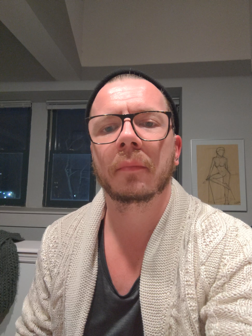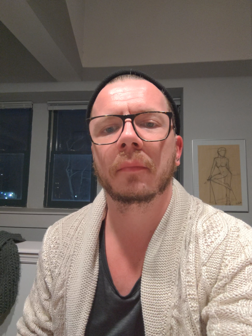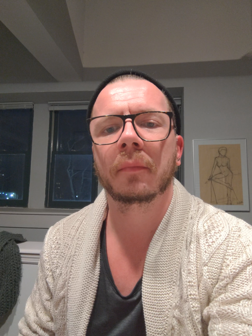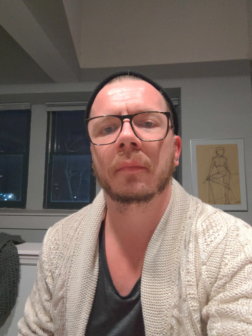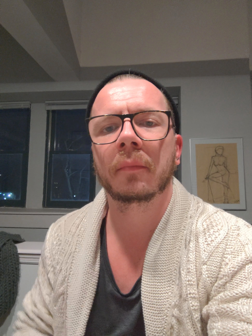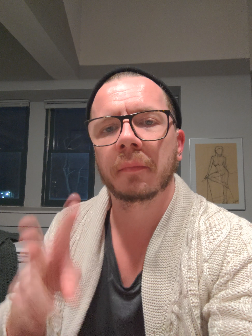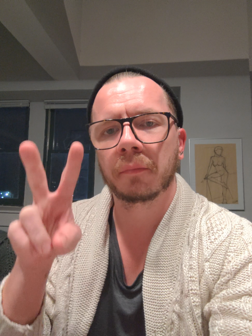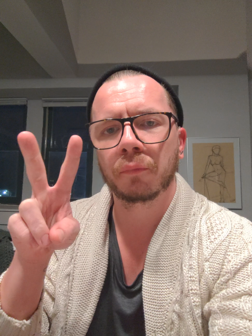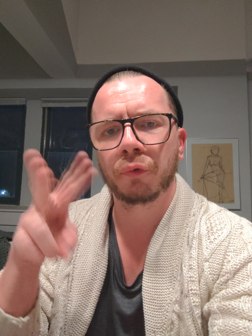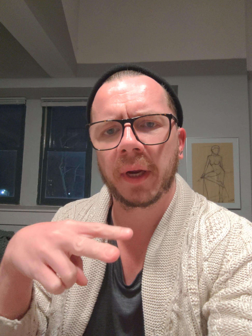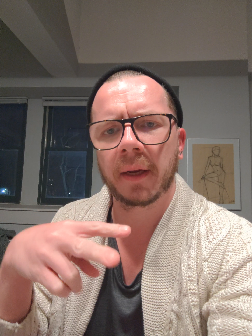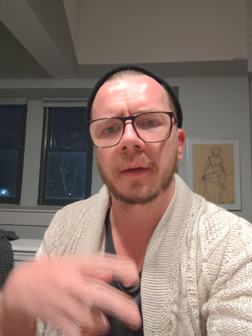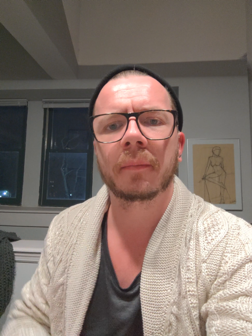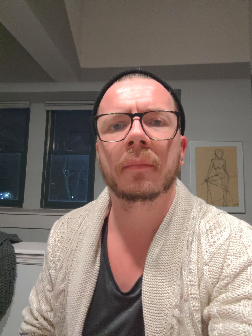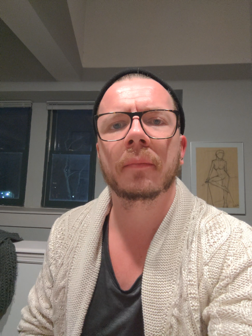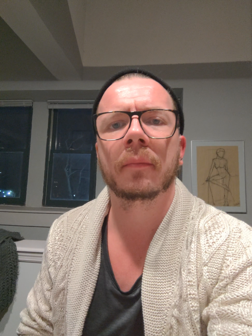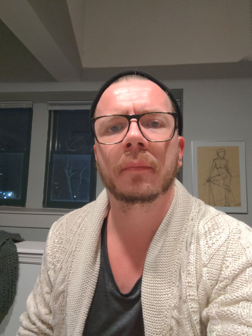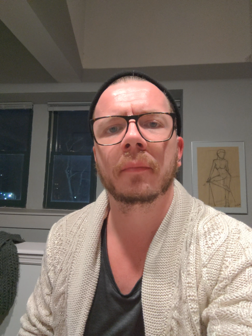read